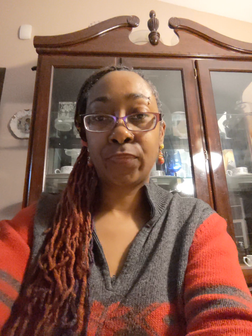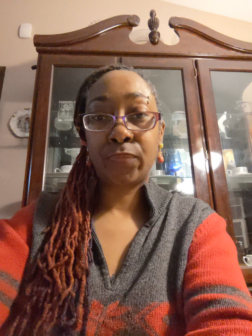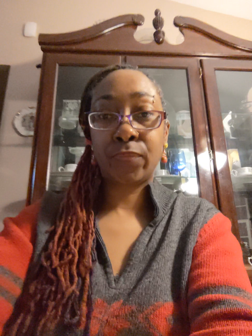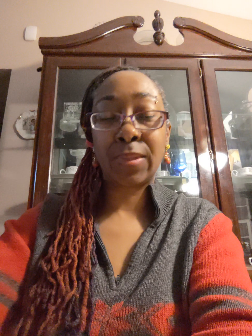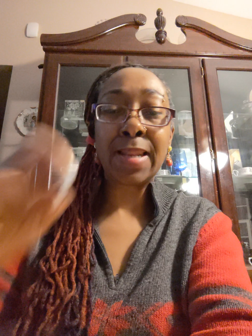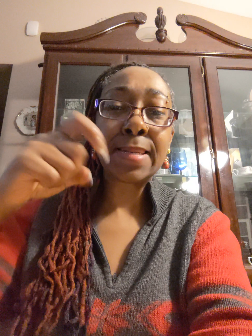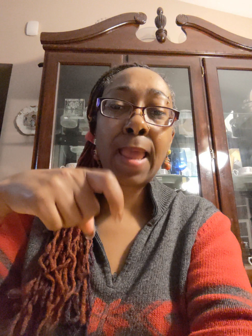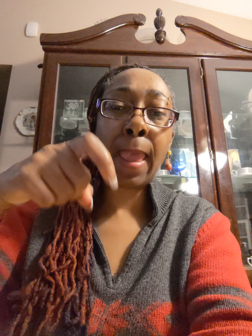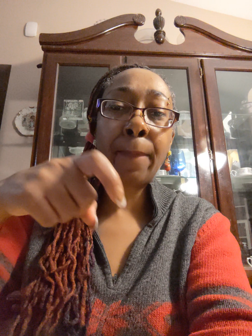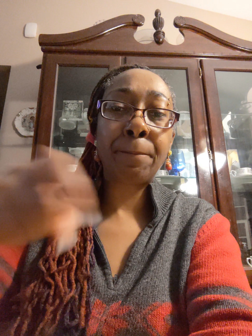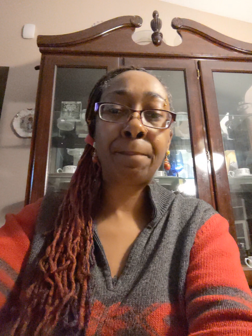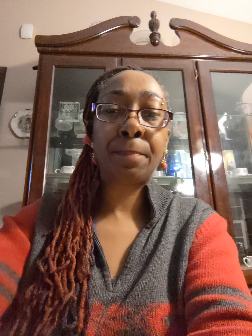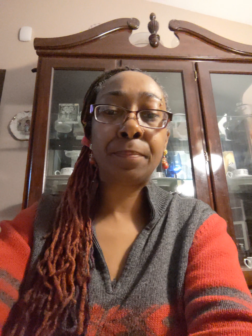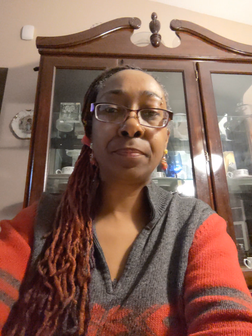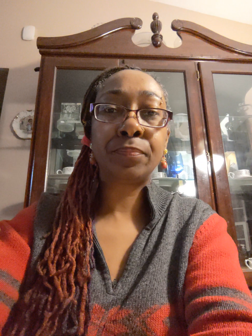time